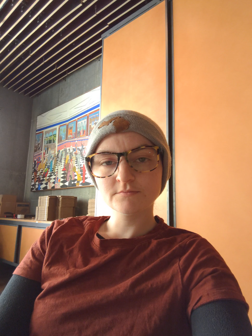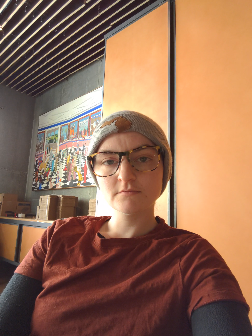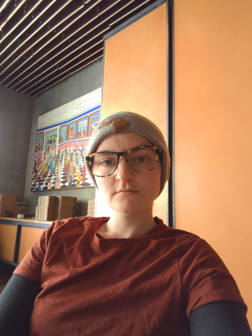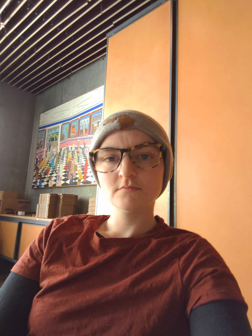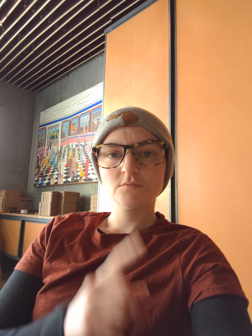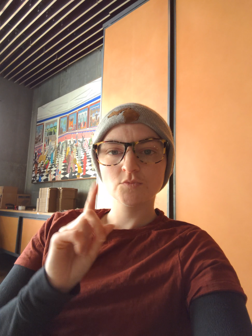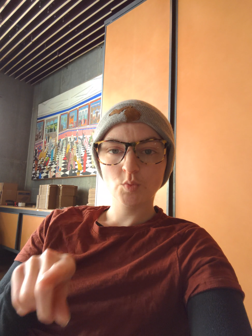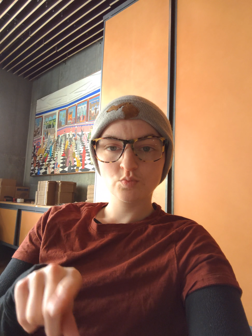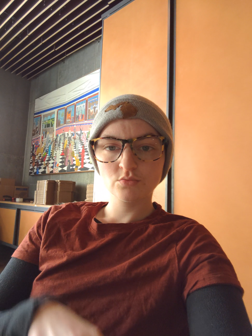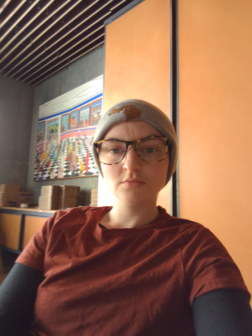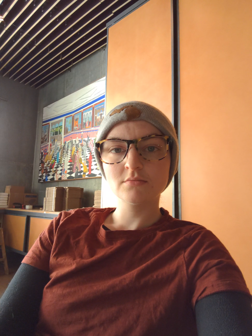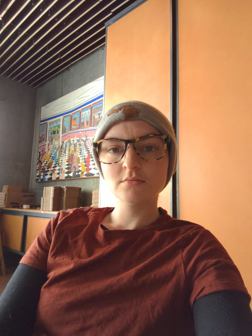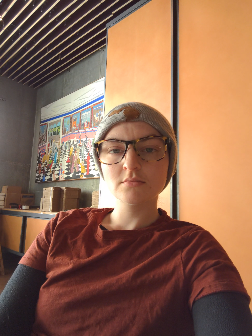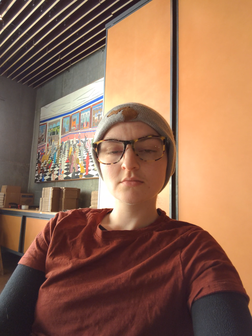go